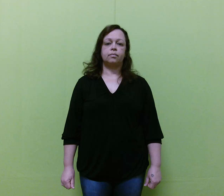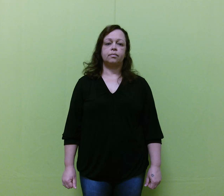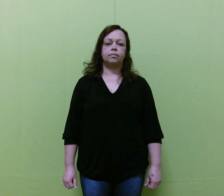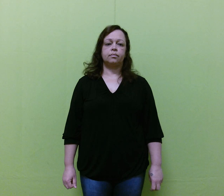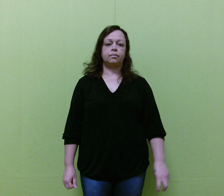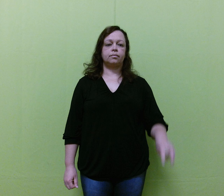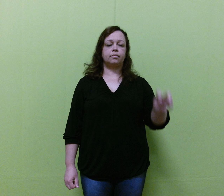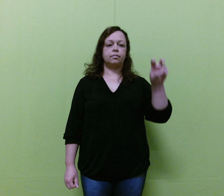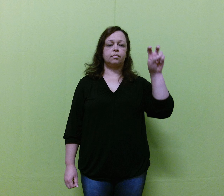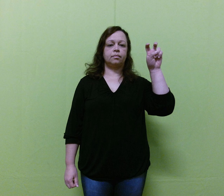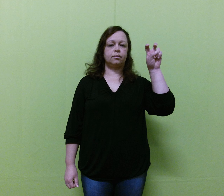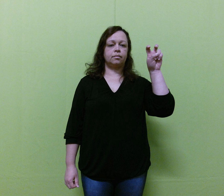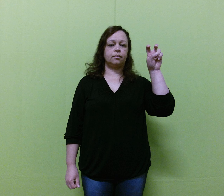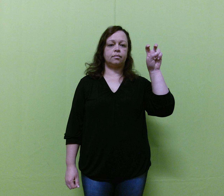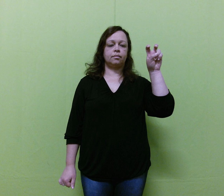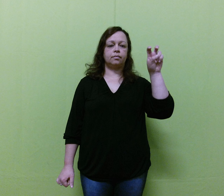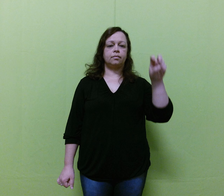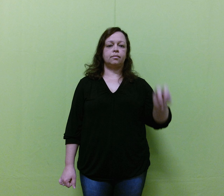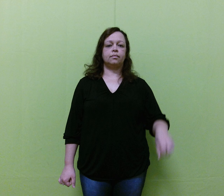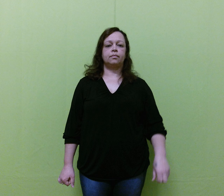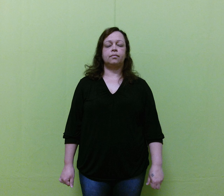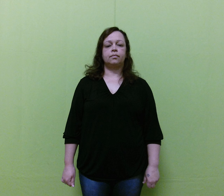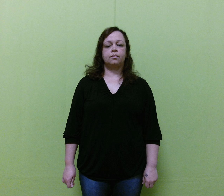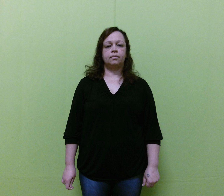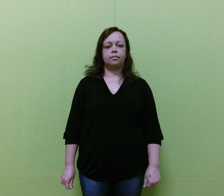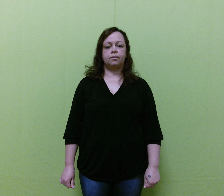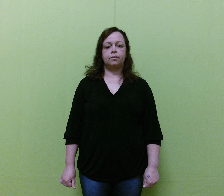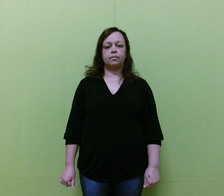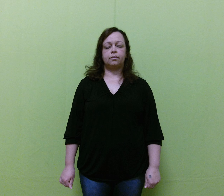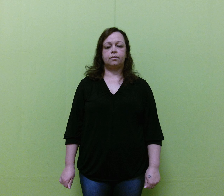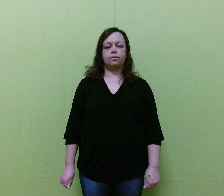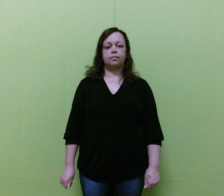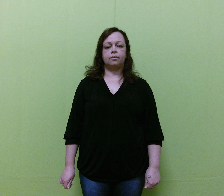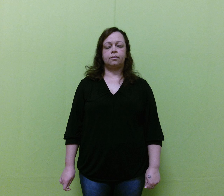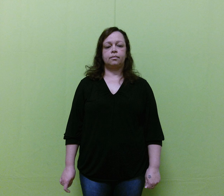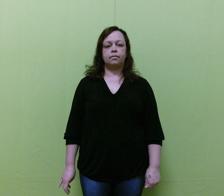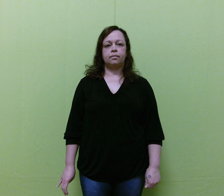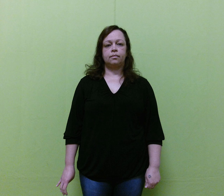cinco